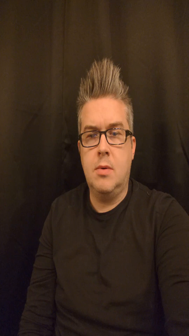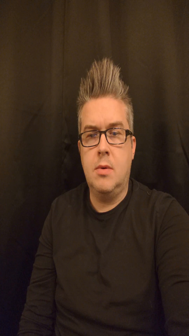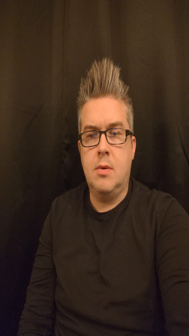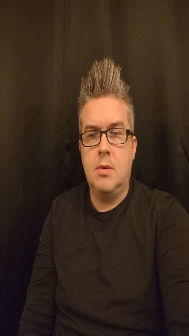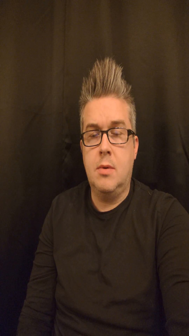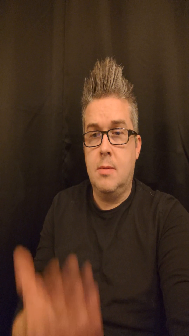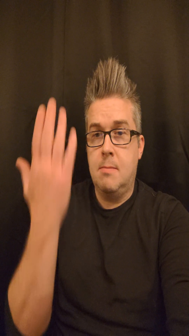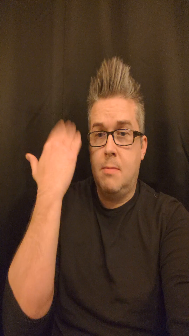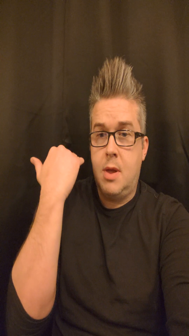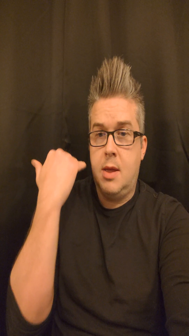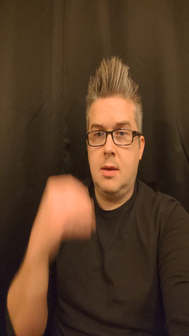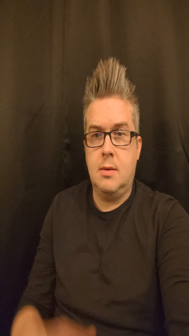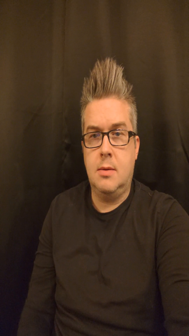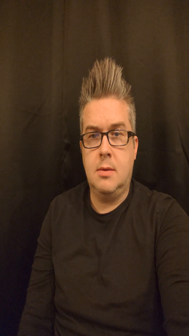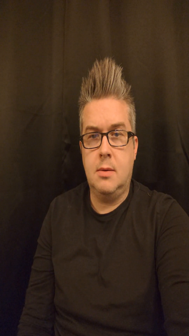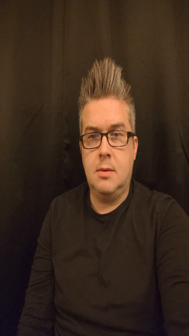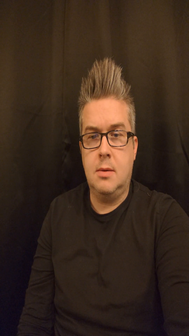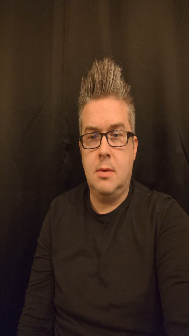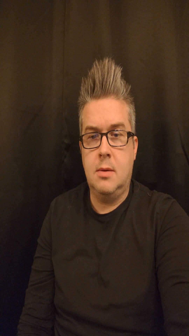before